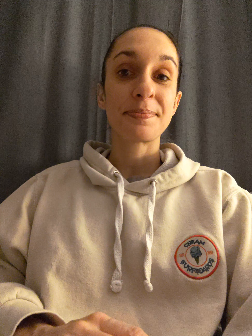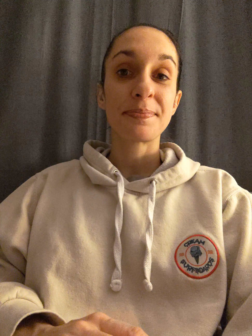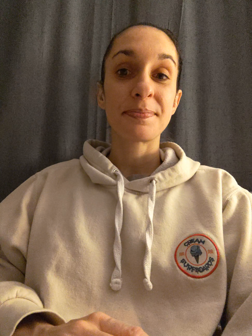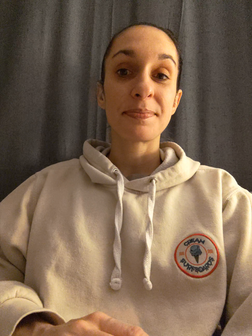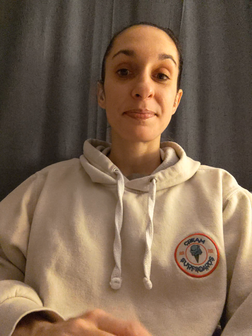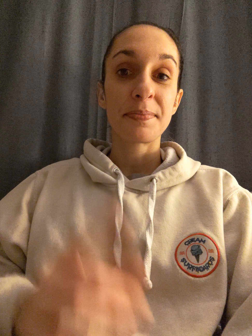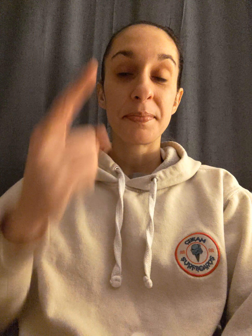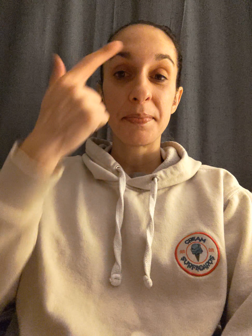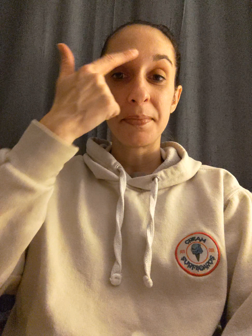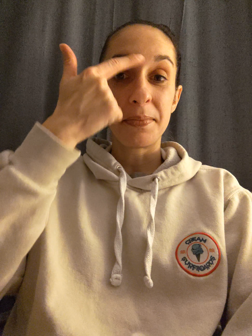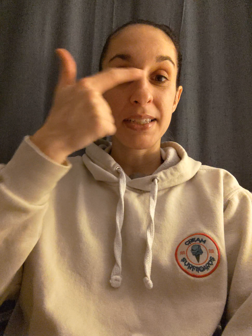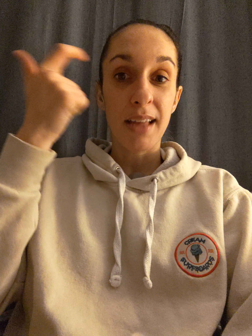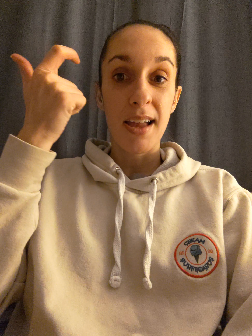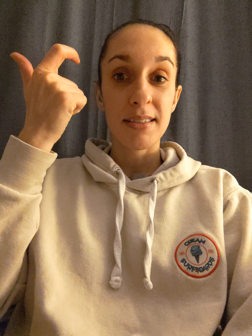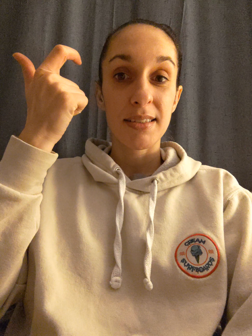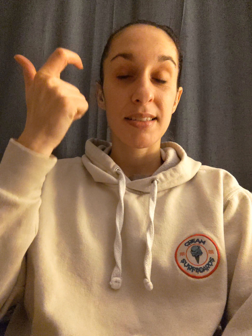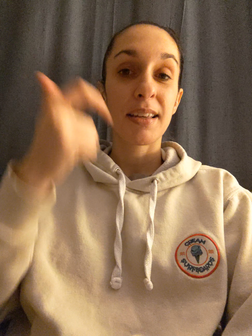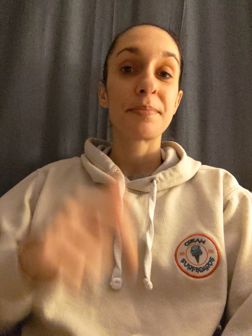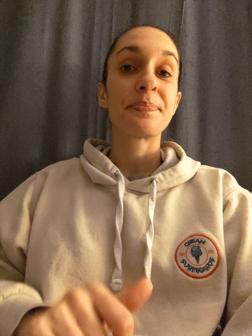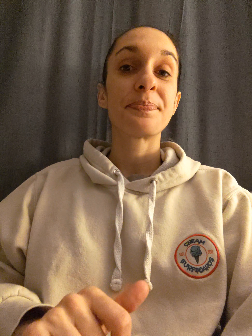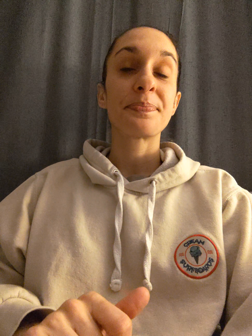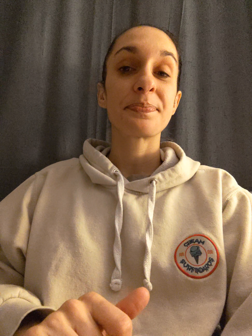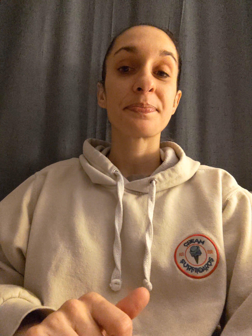because